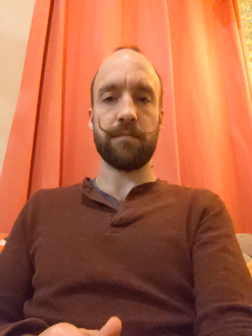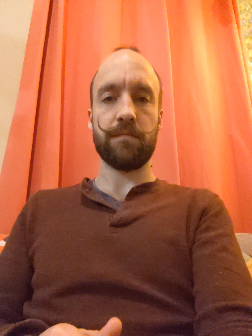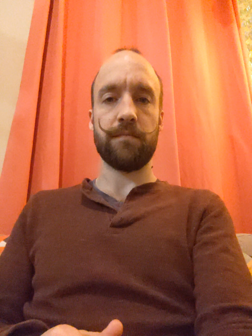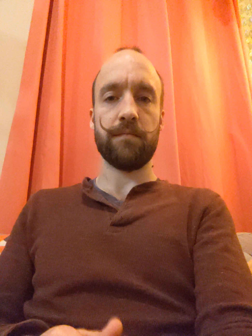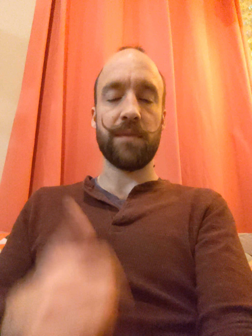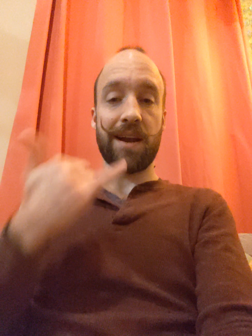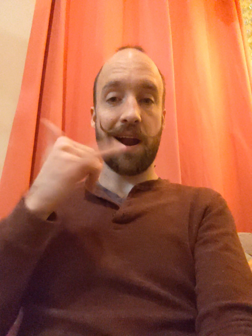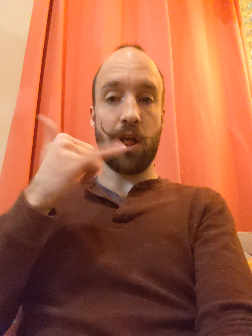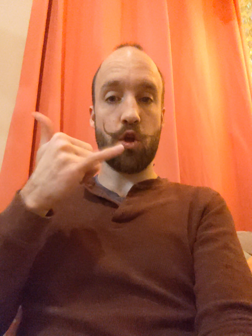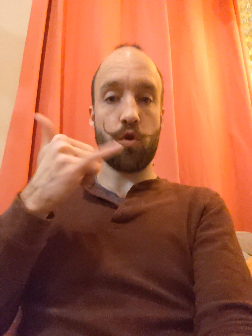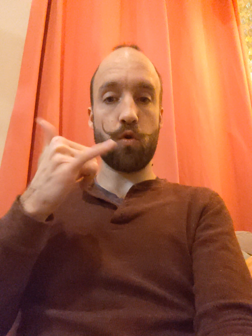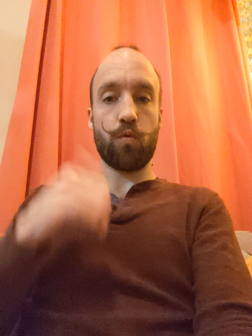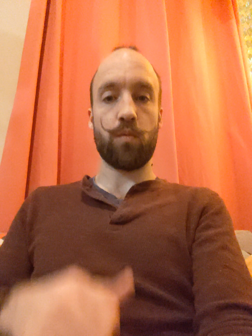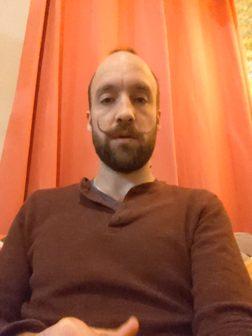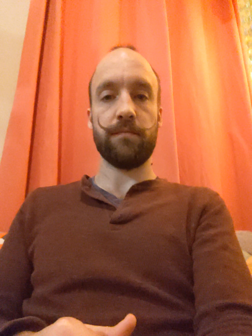yellow